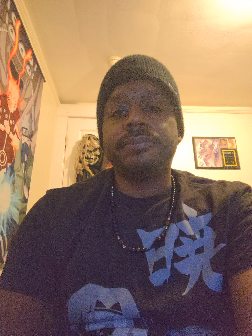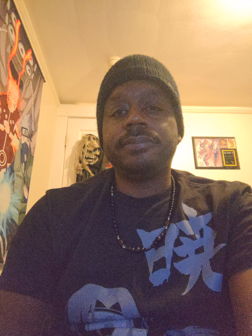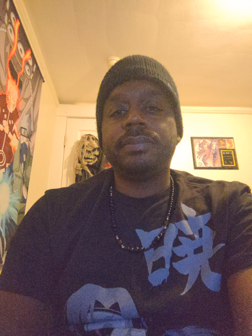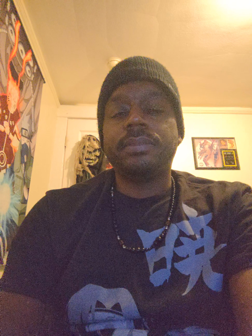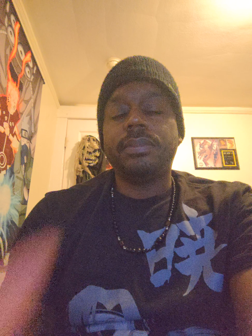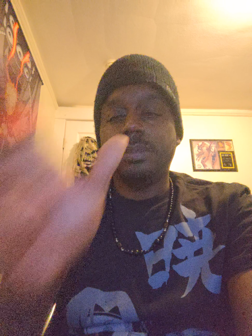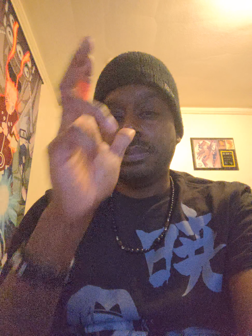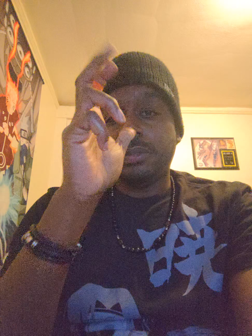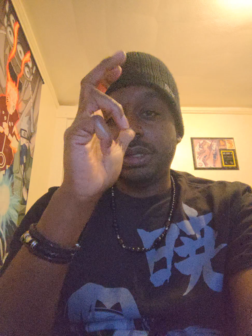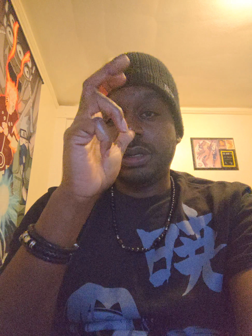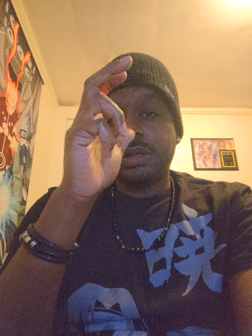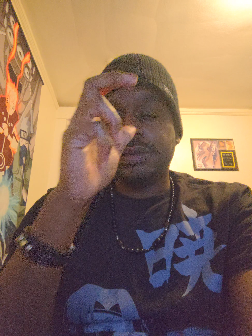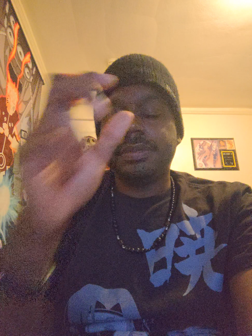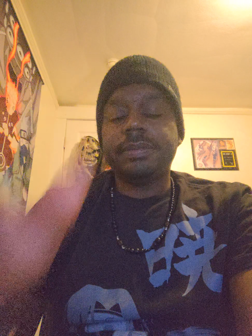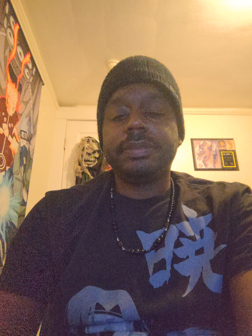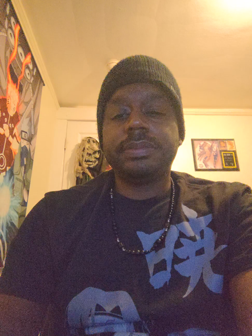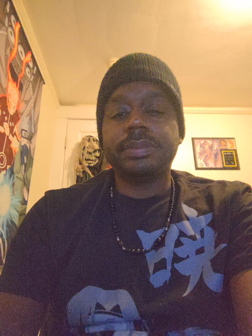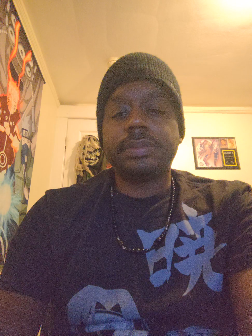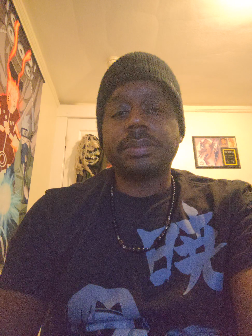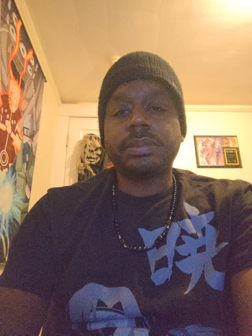bug